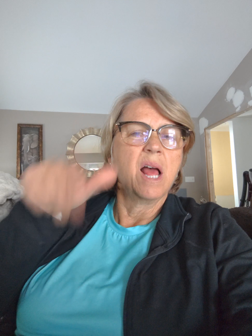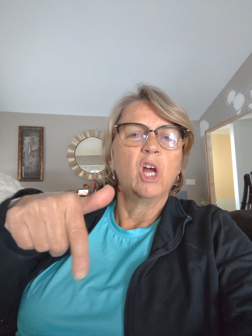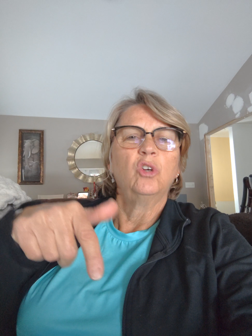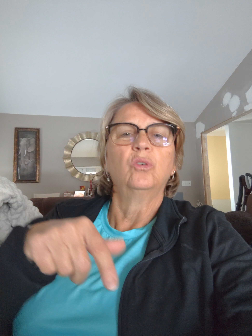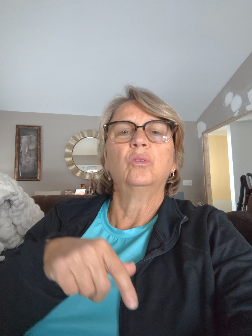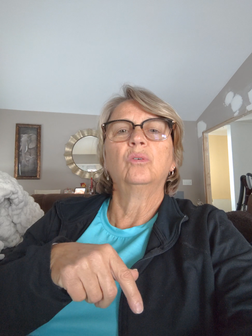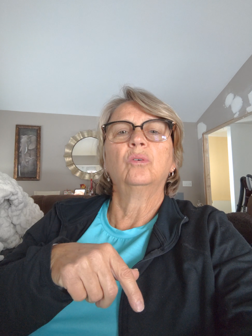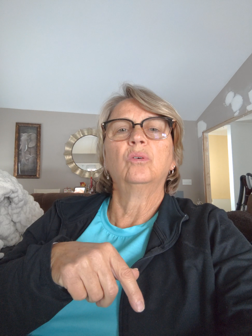later